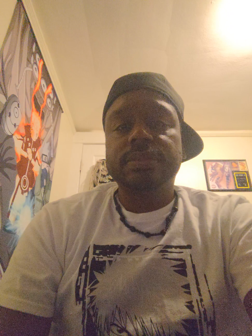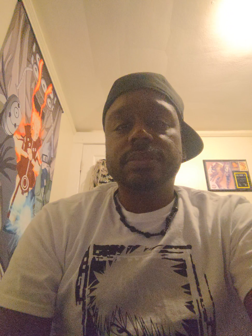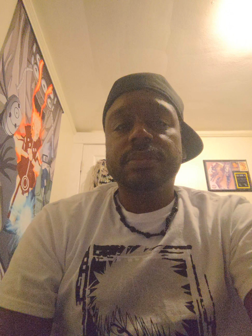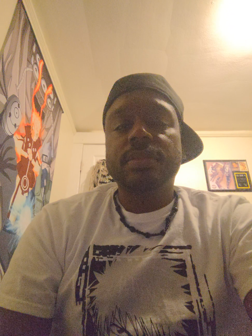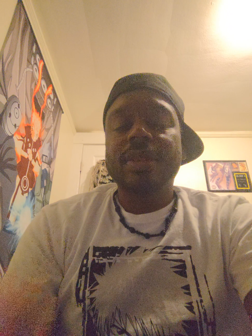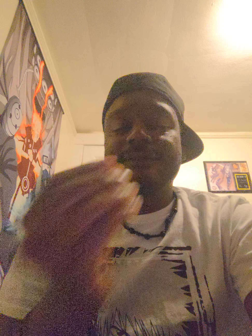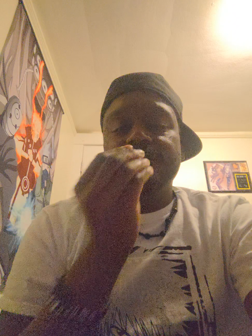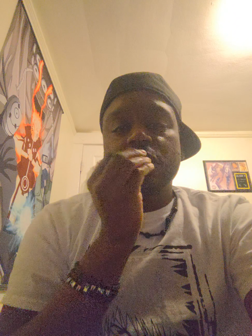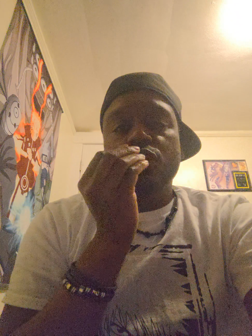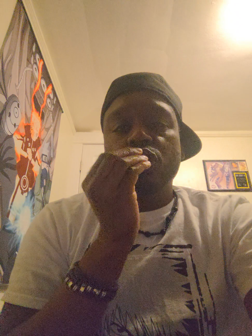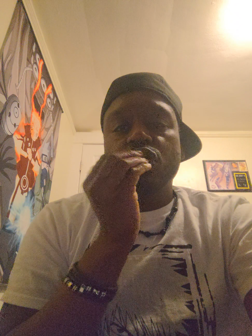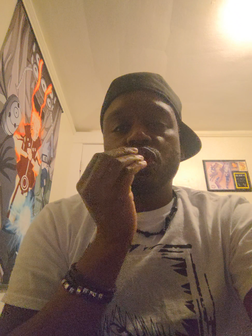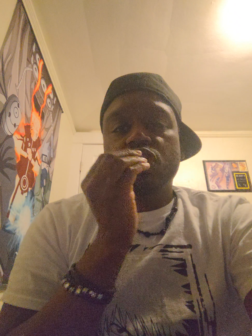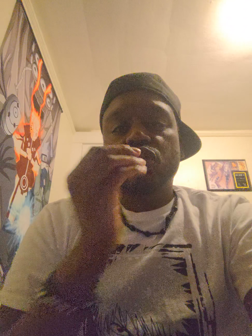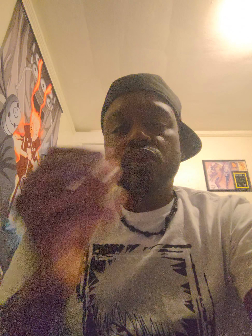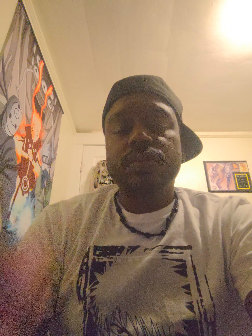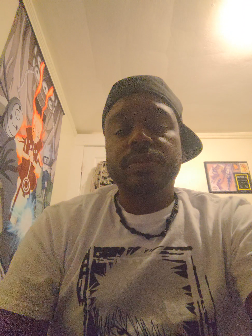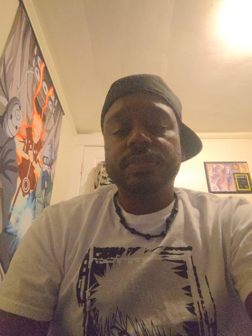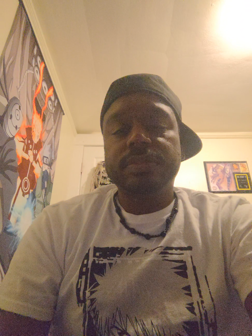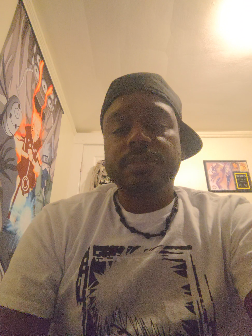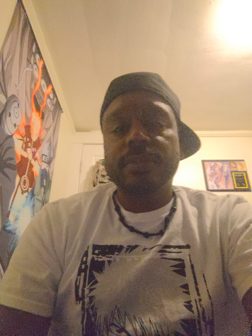food